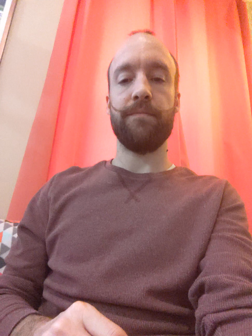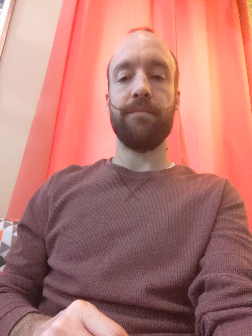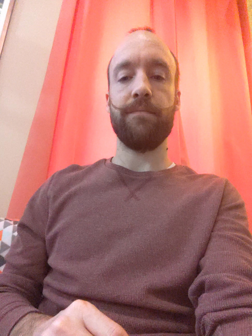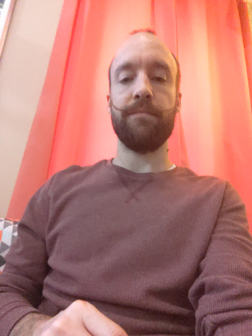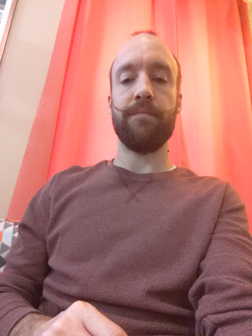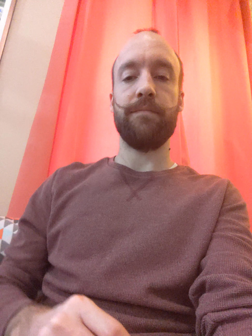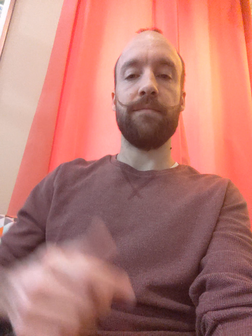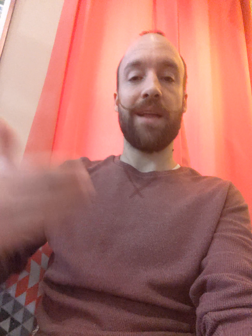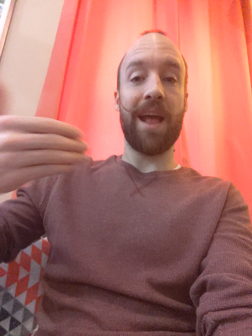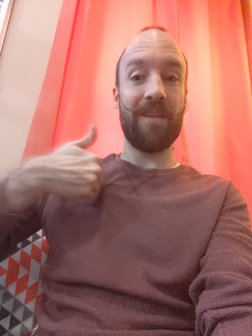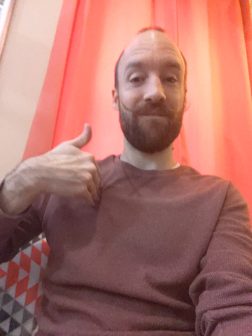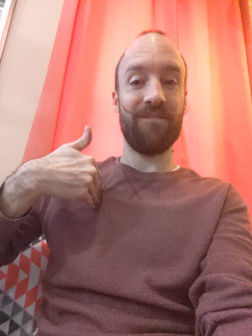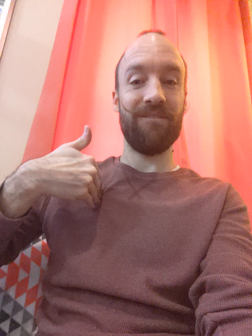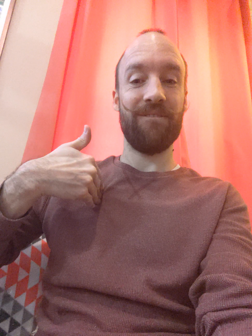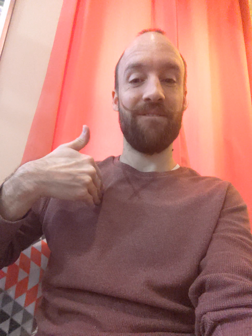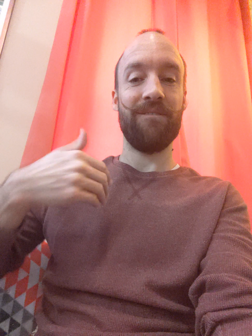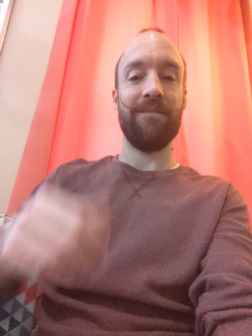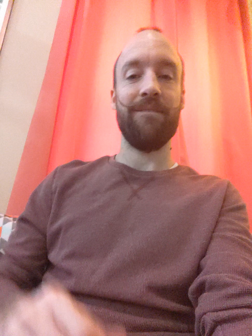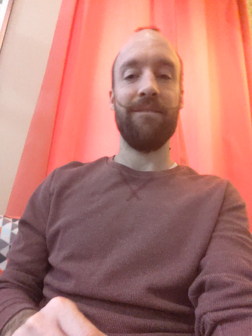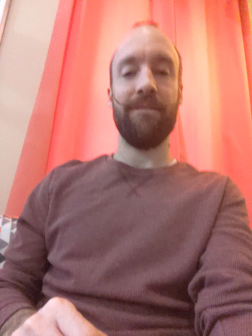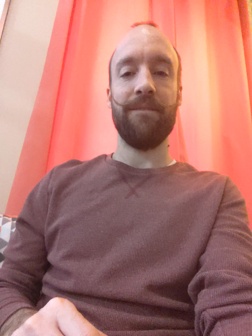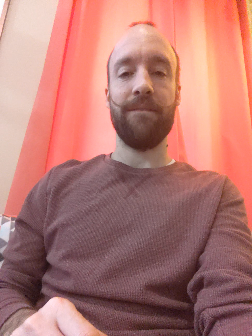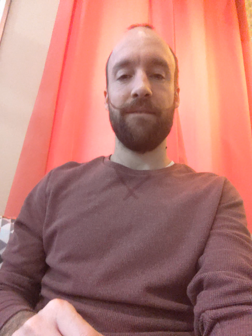have